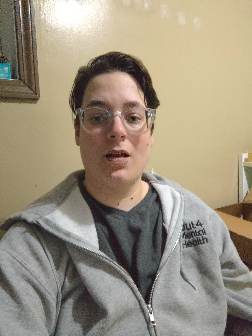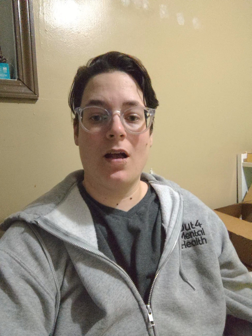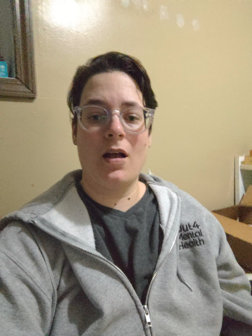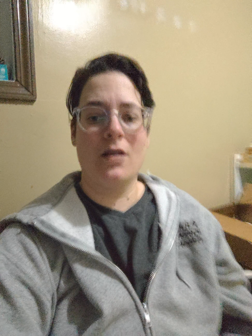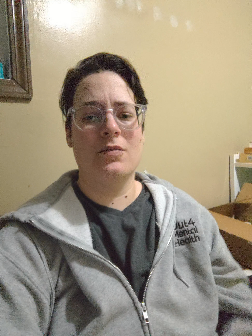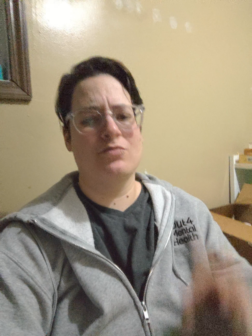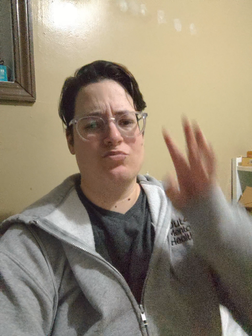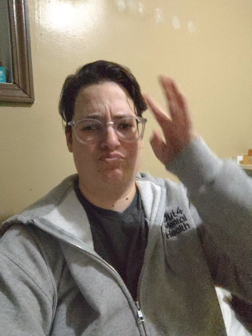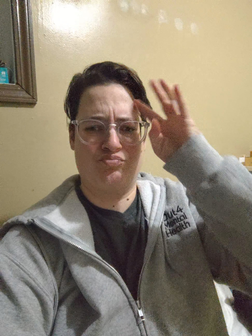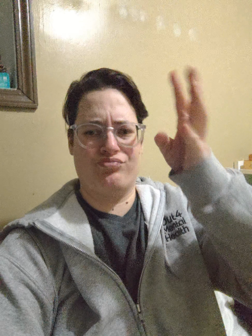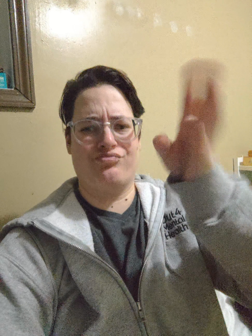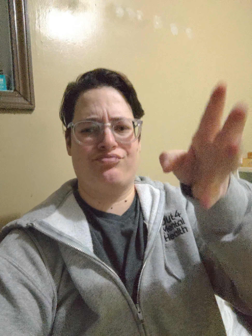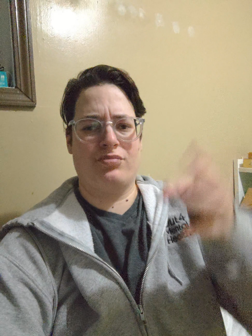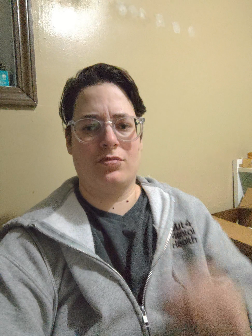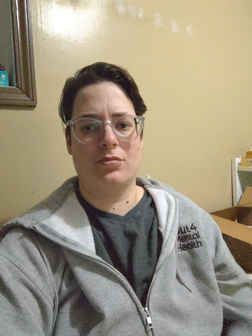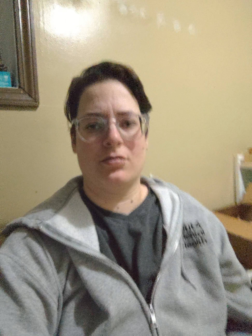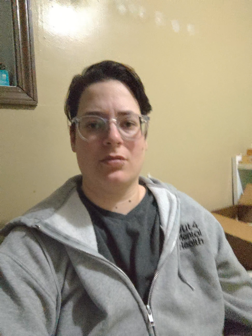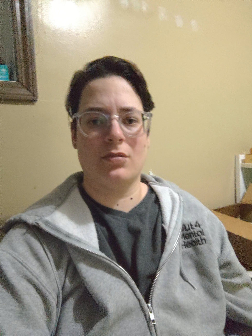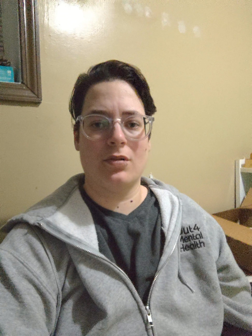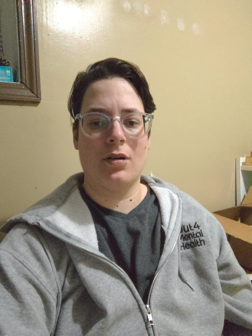pretend